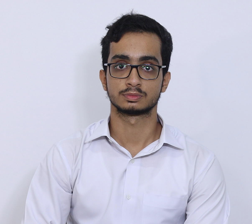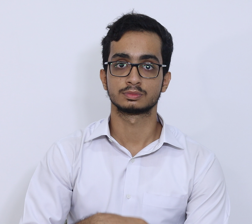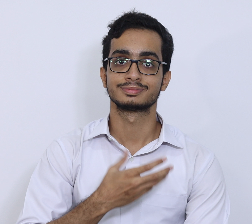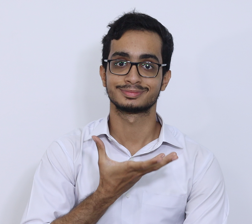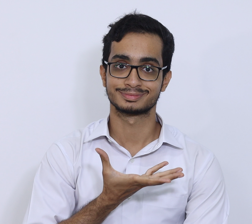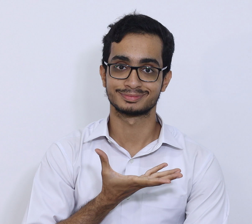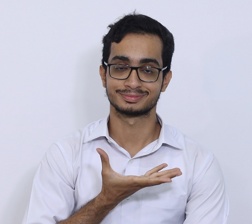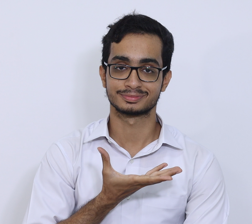glad